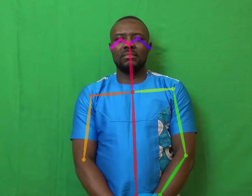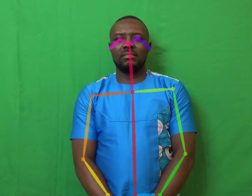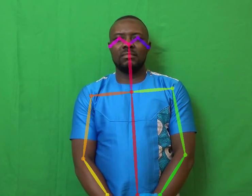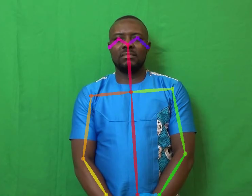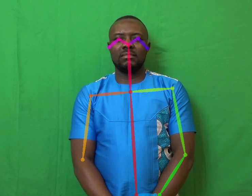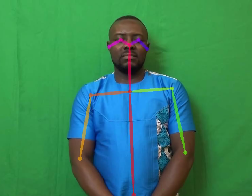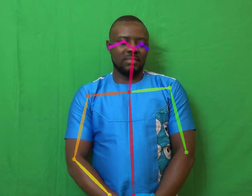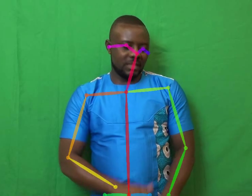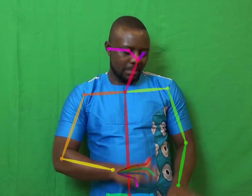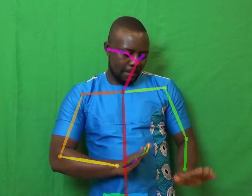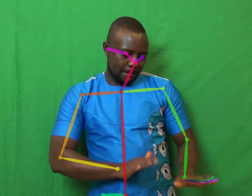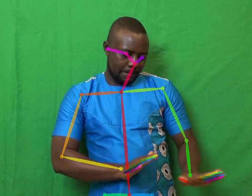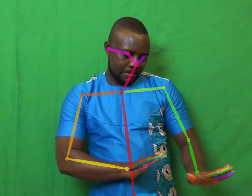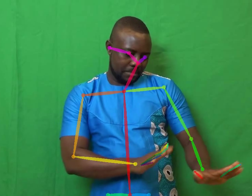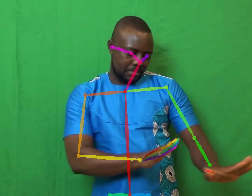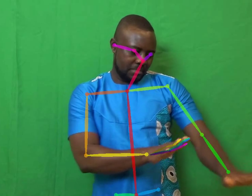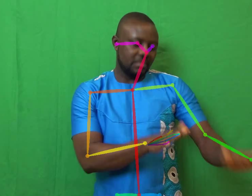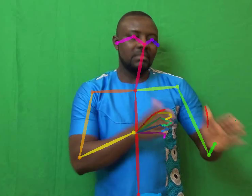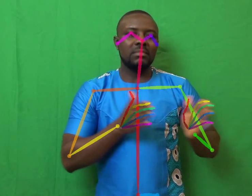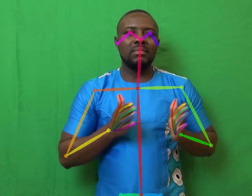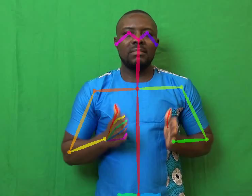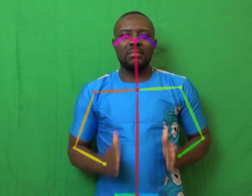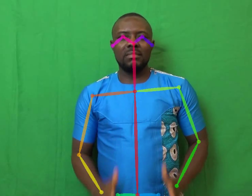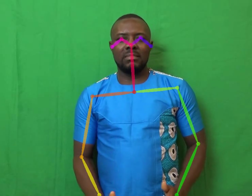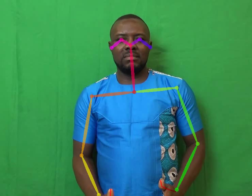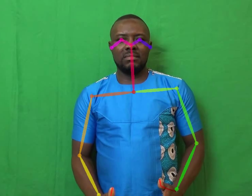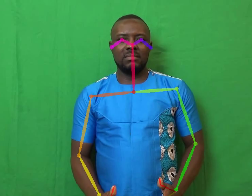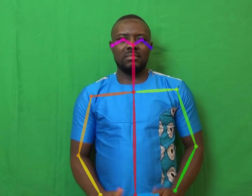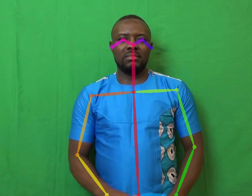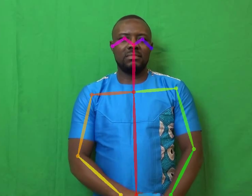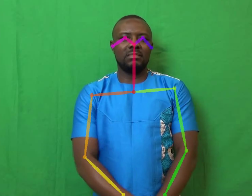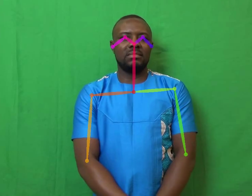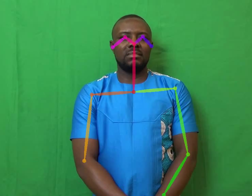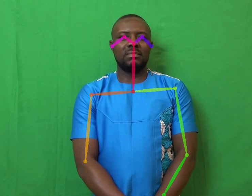tailor